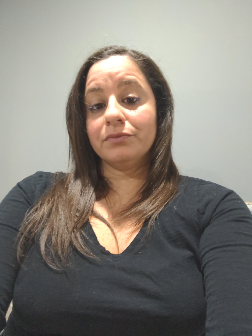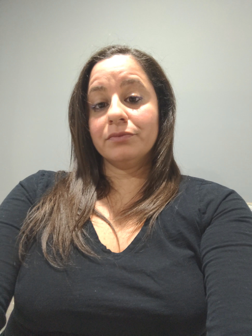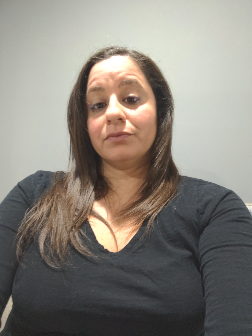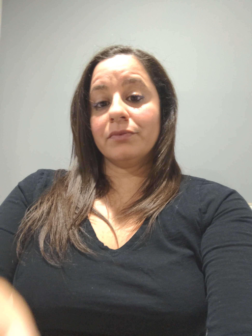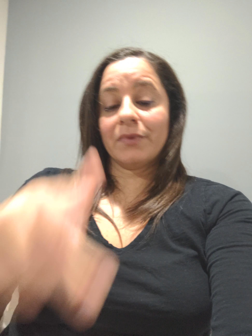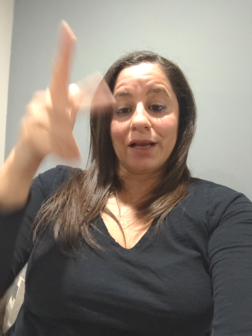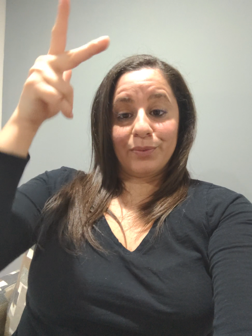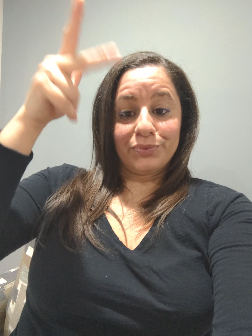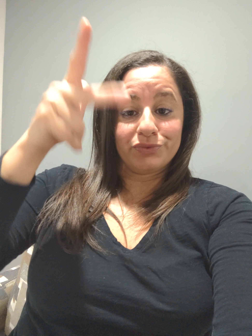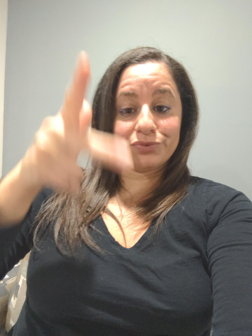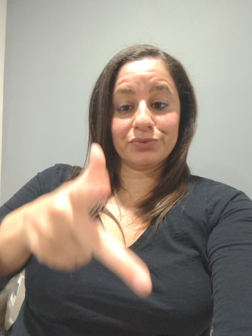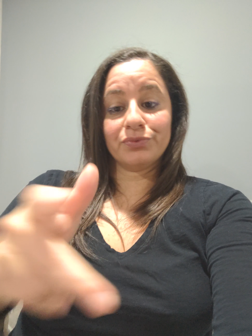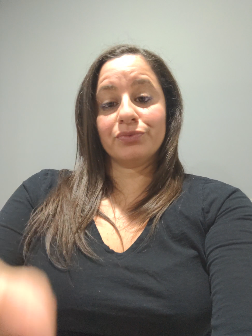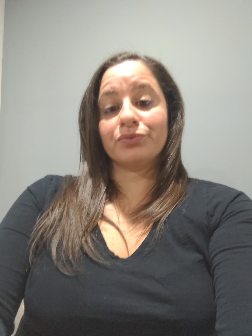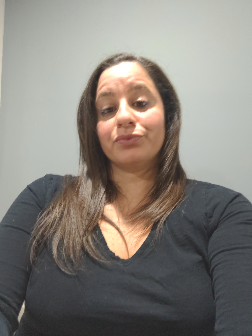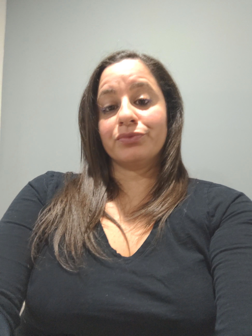helicopter